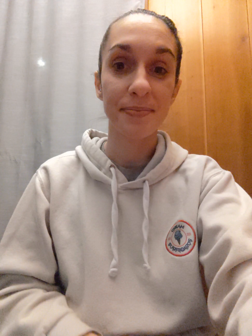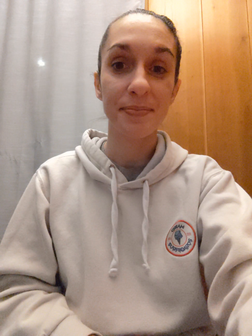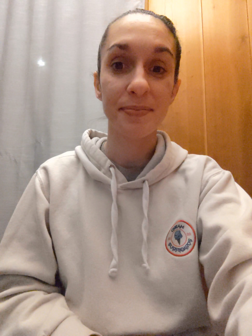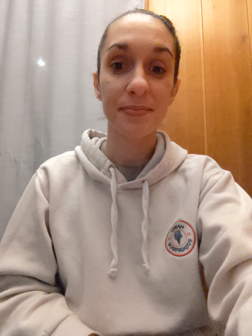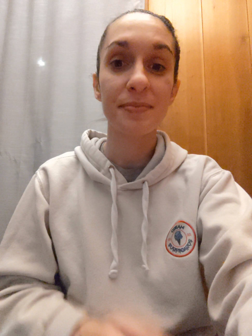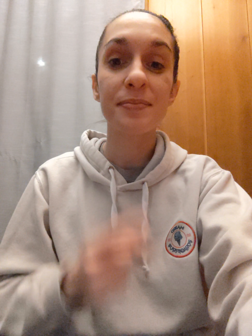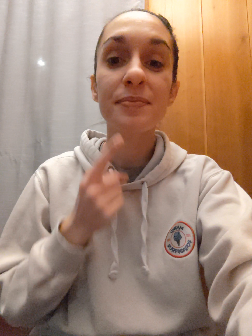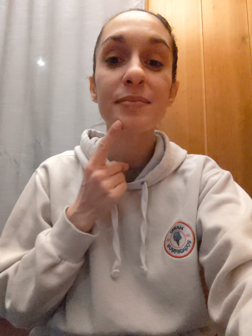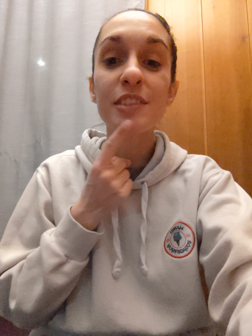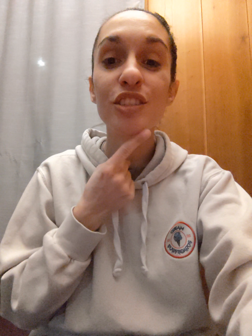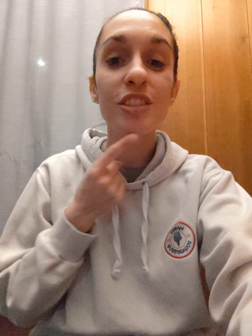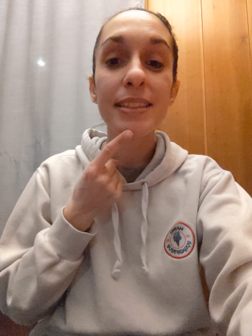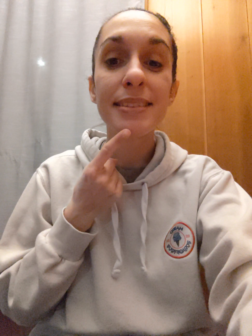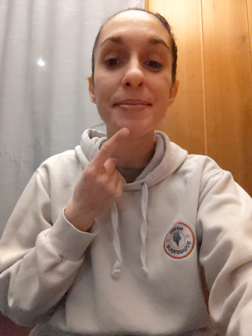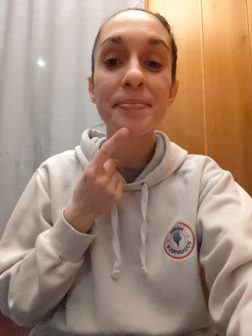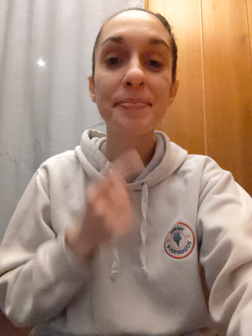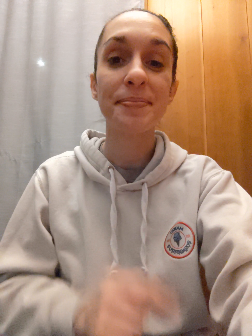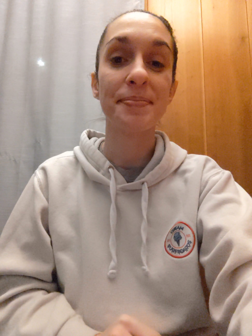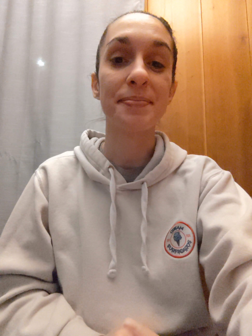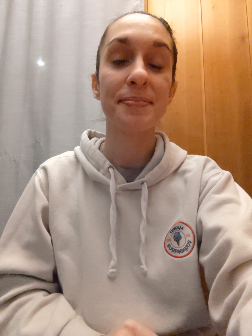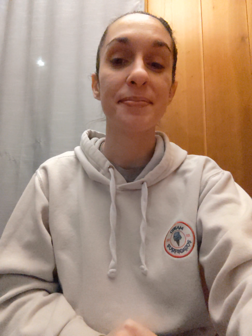chin